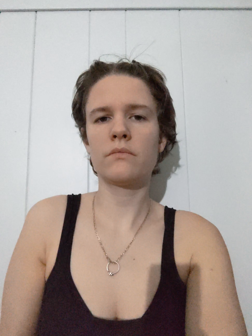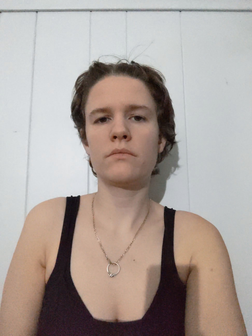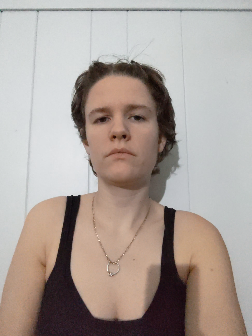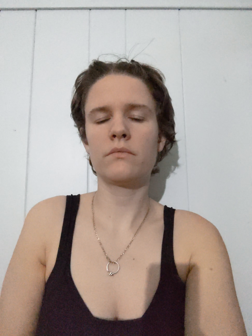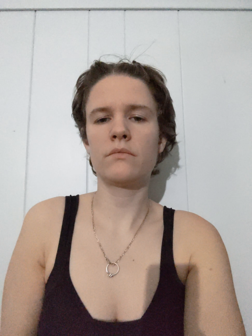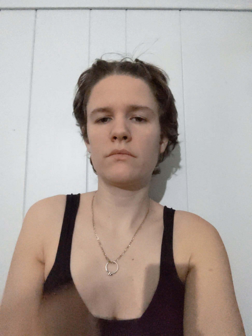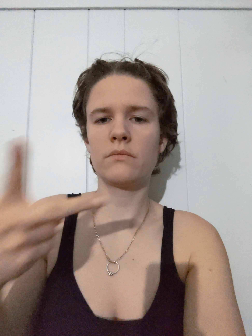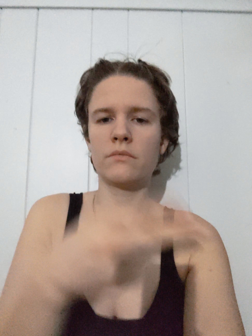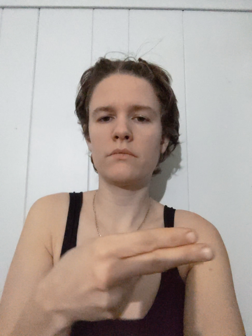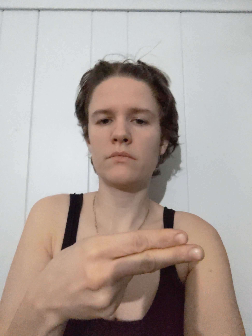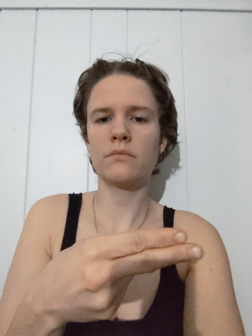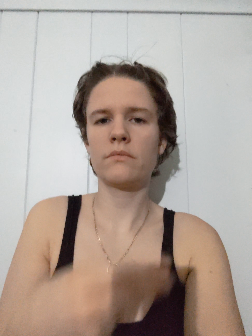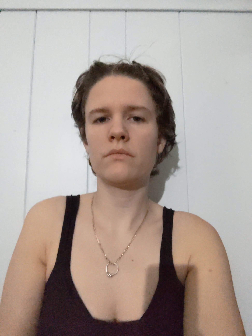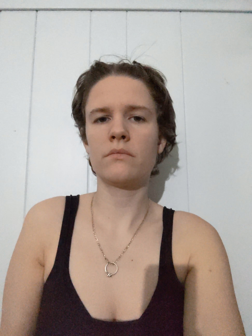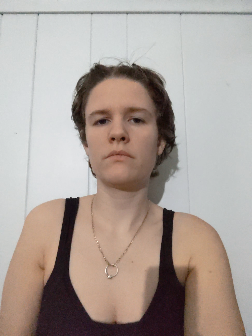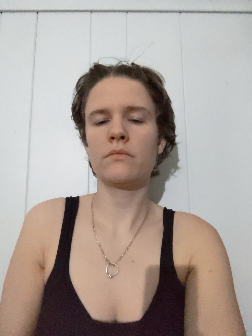cut